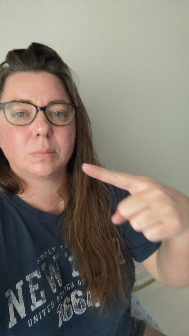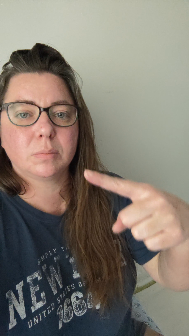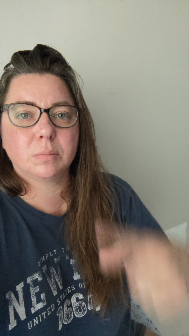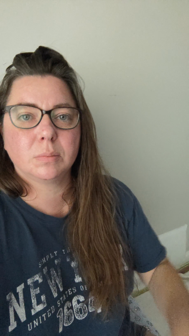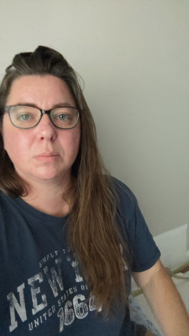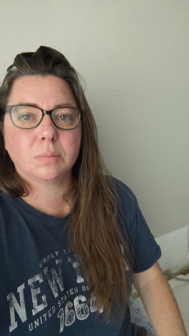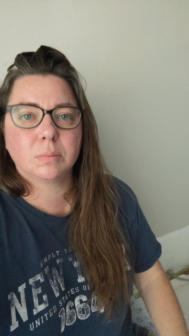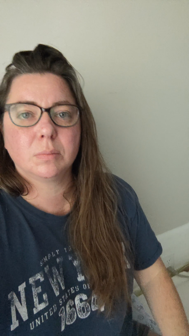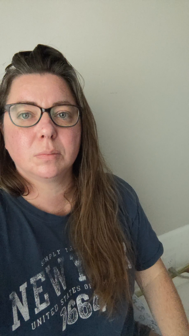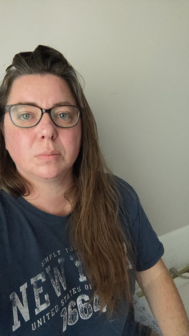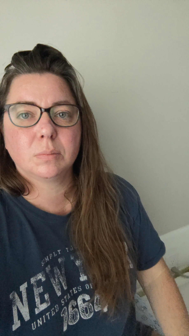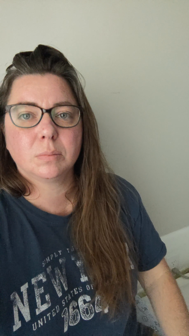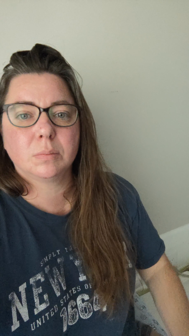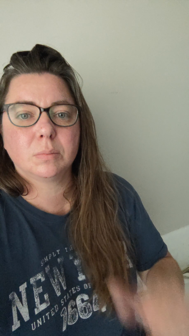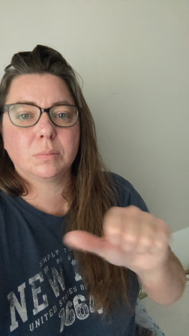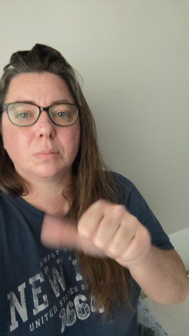other